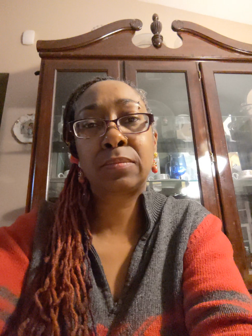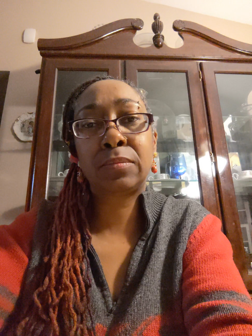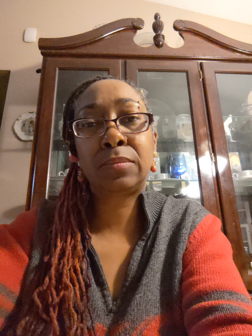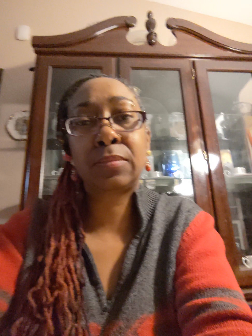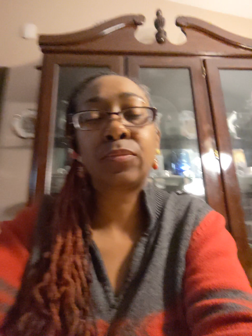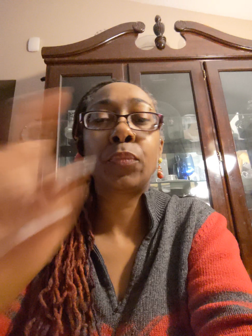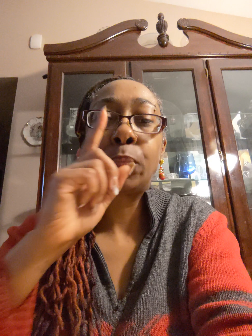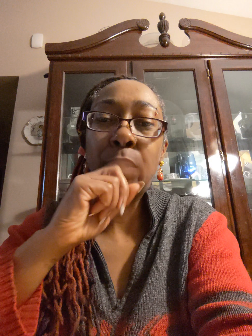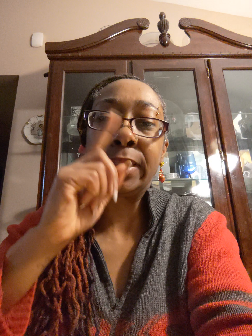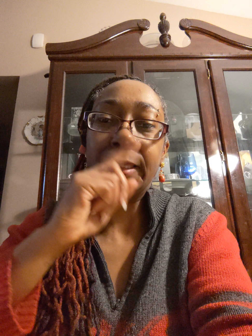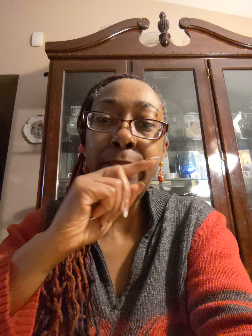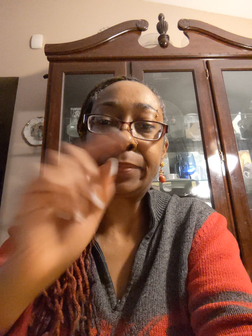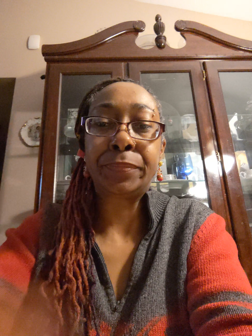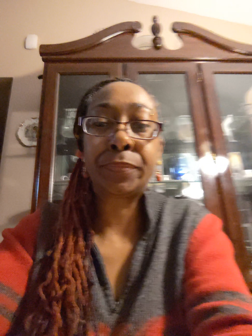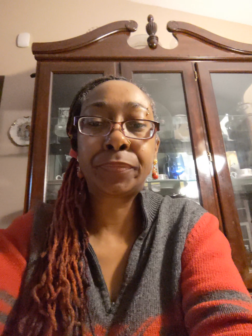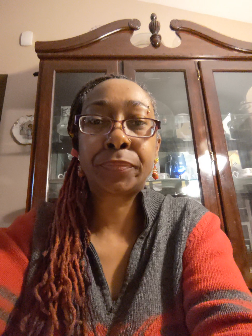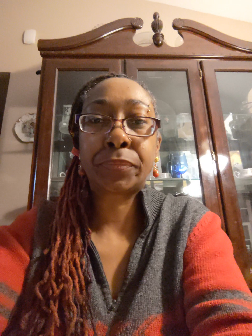pretend